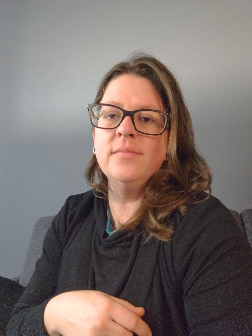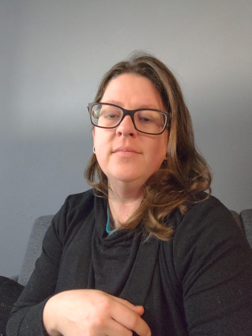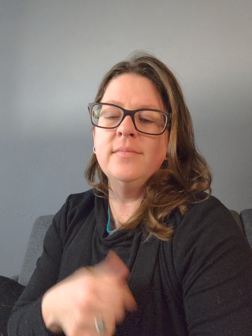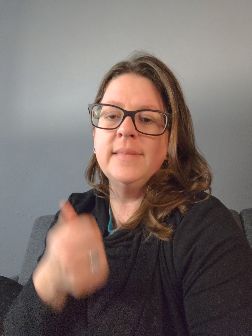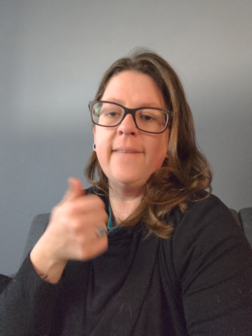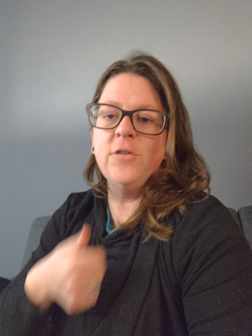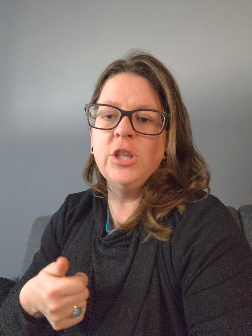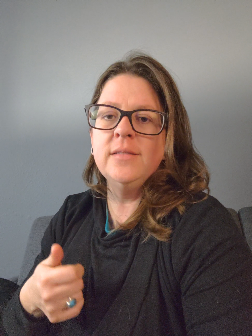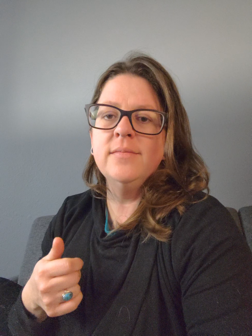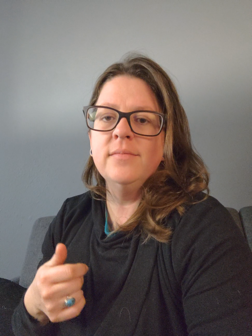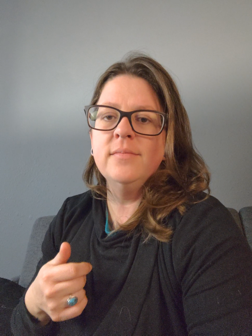every